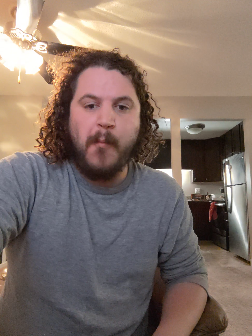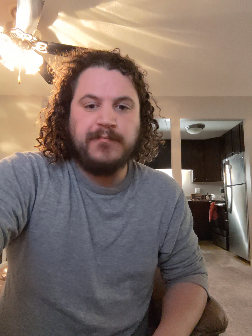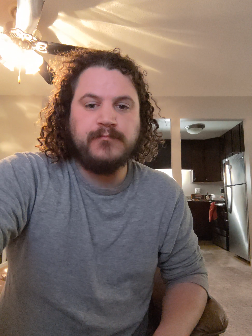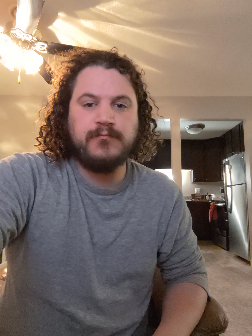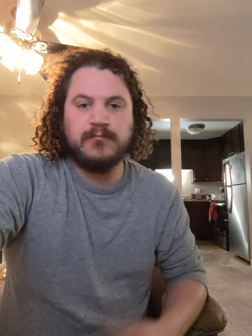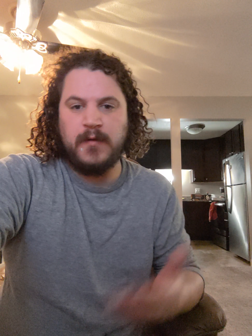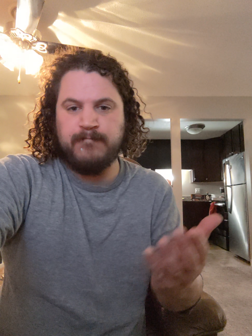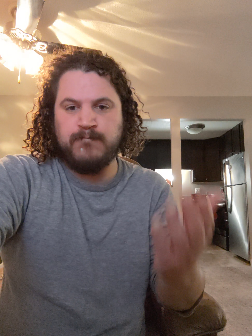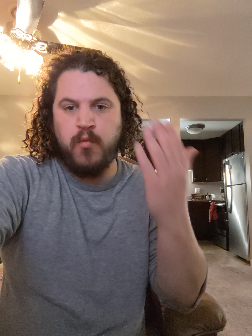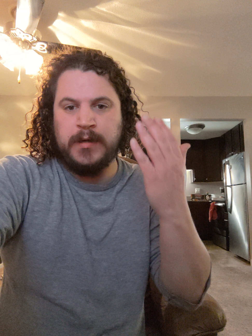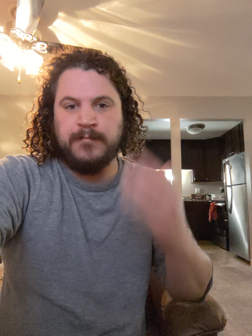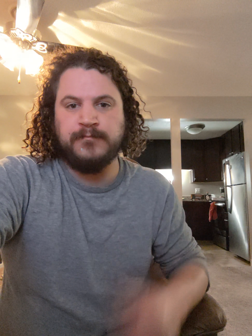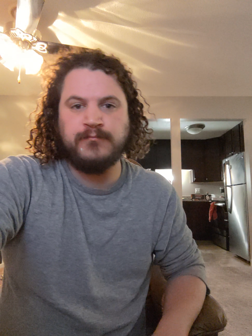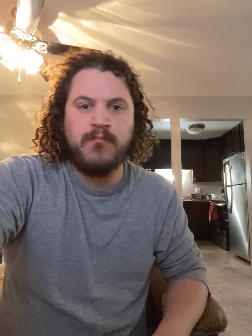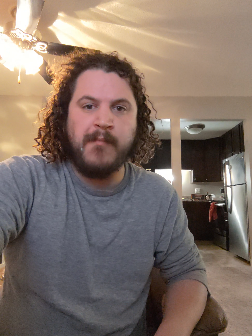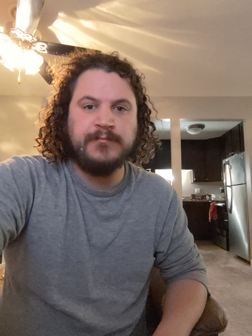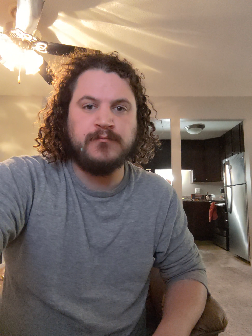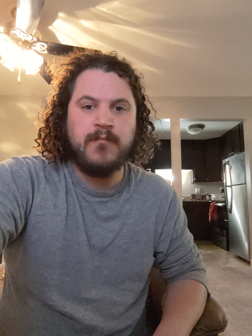morning